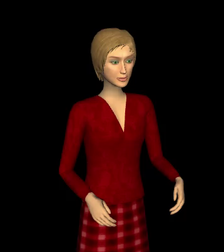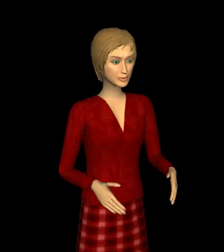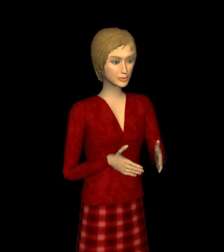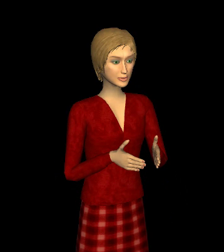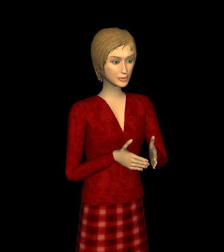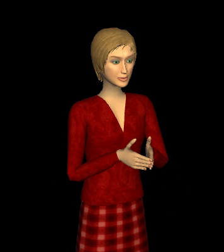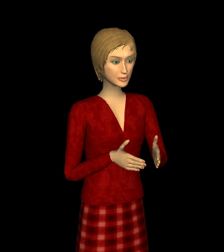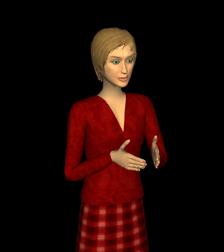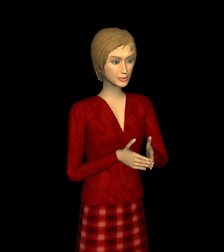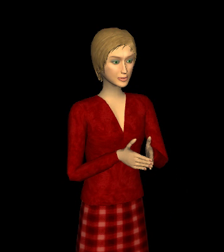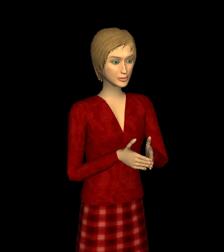يطلب